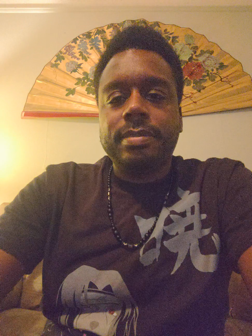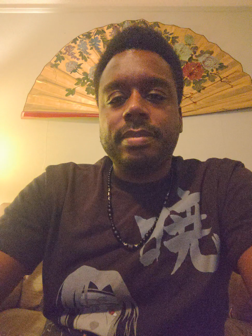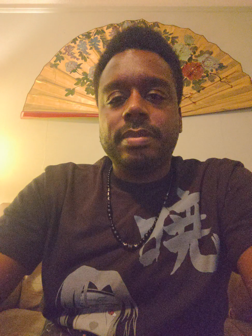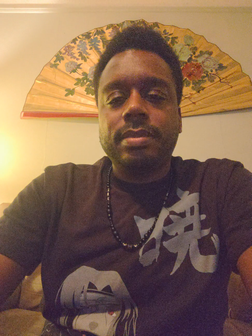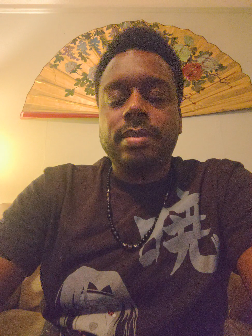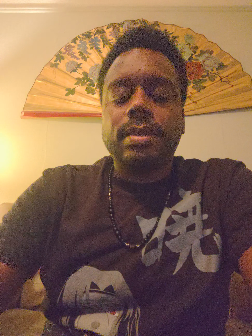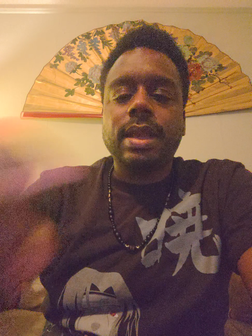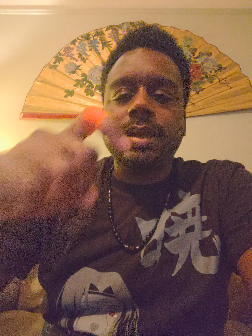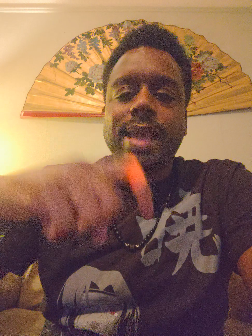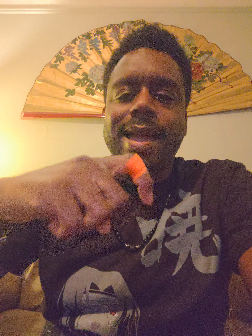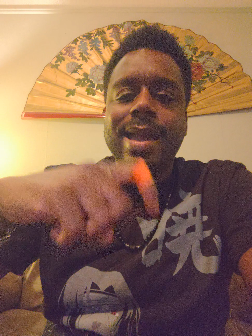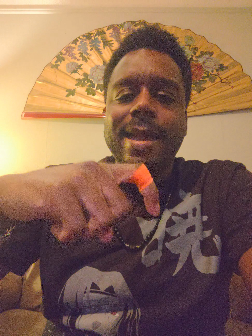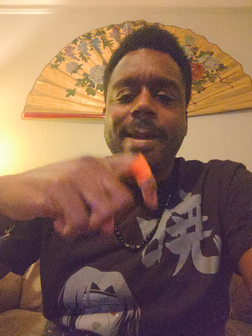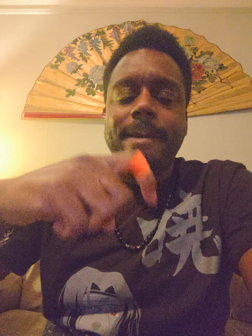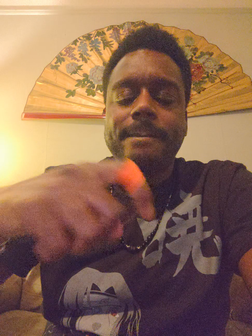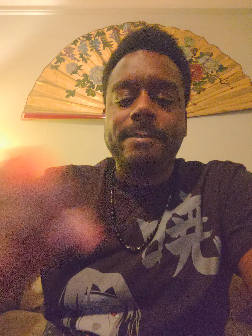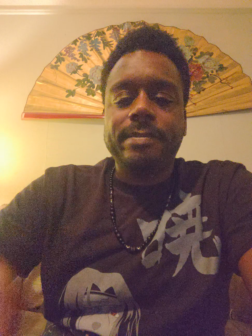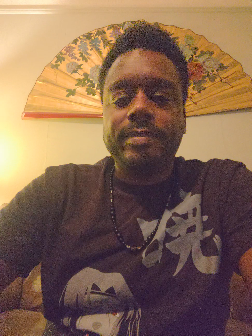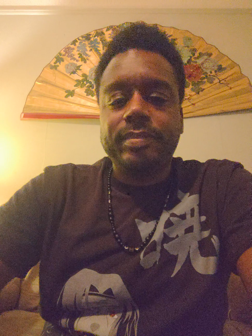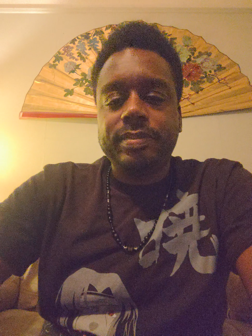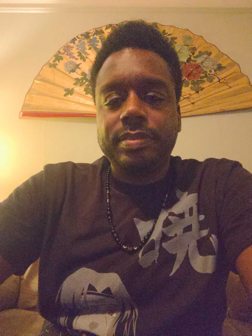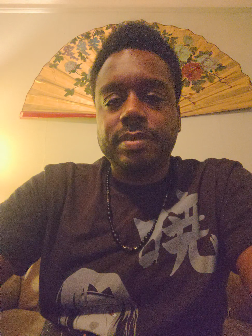time